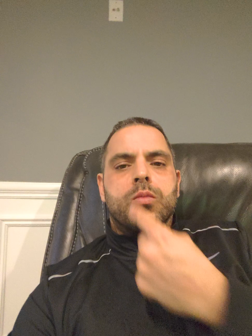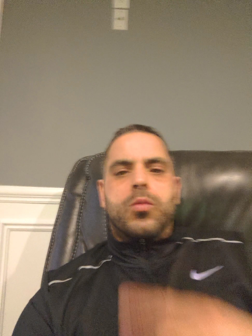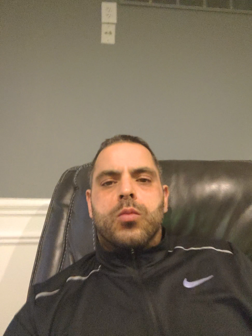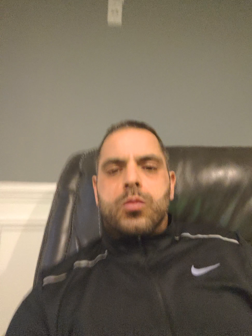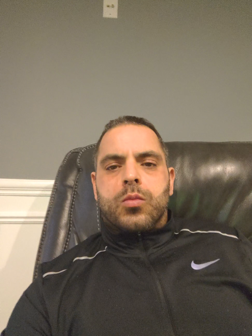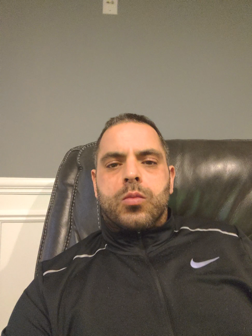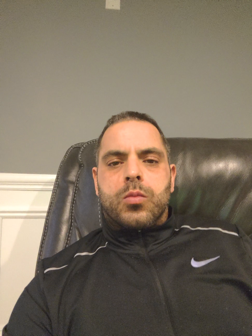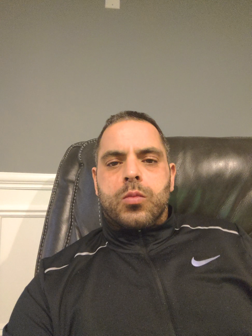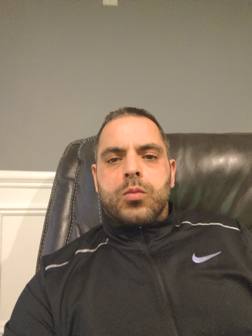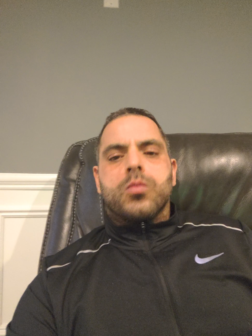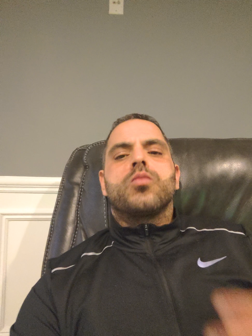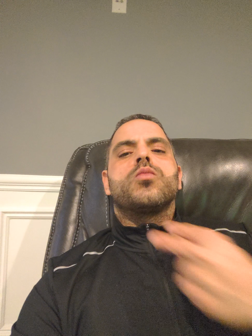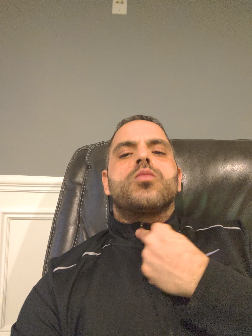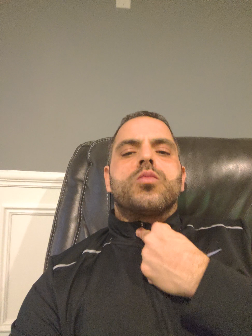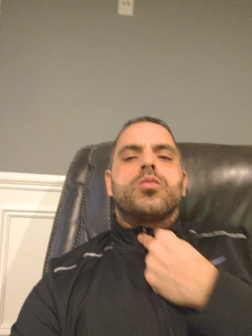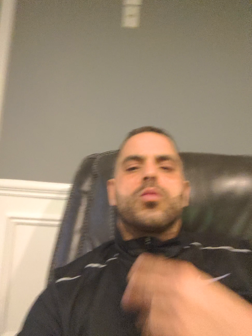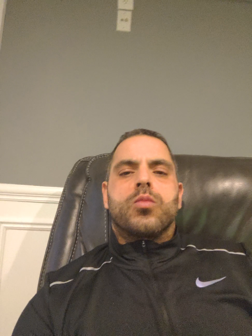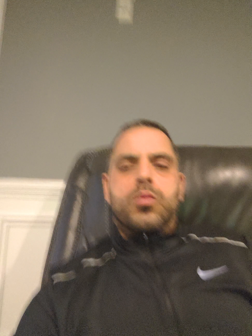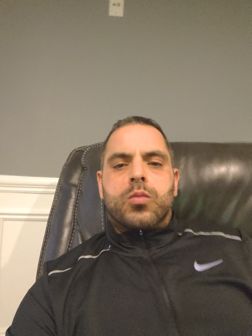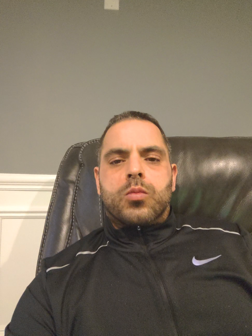stuck